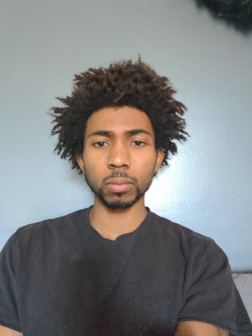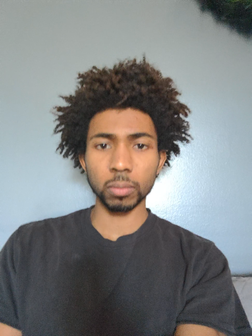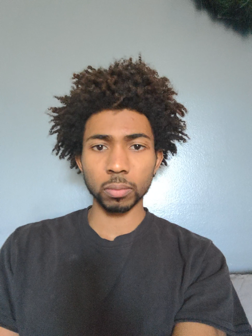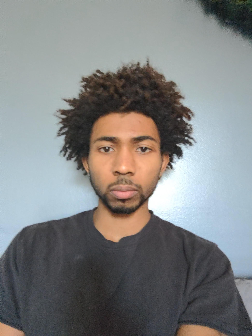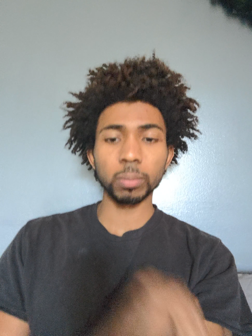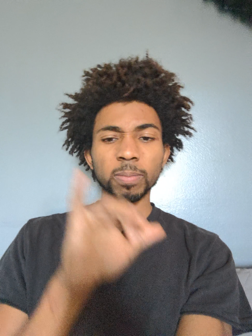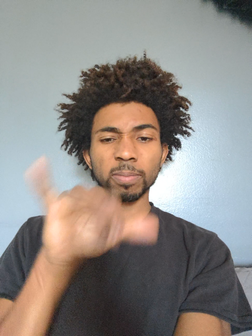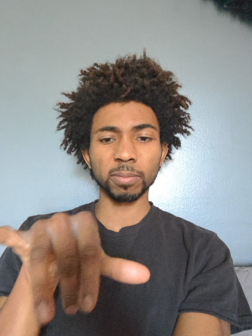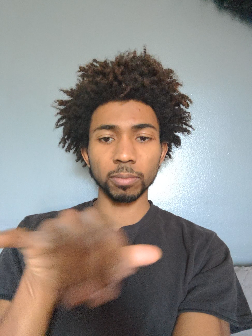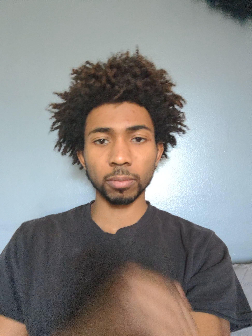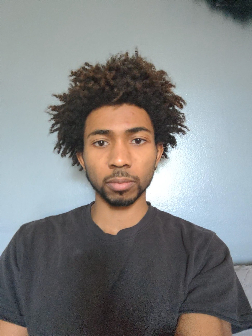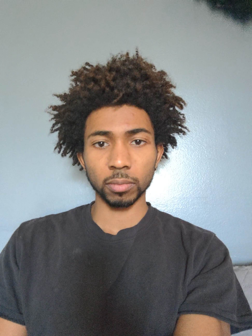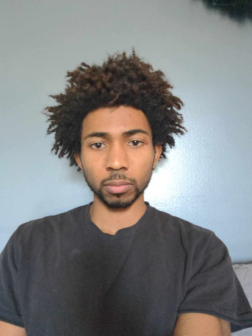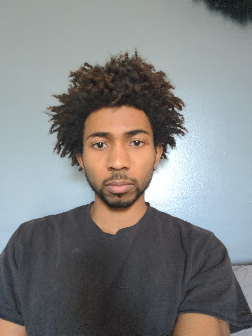that